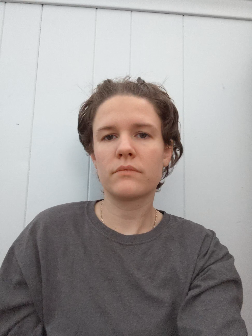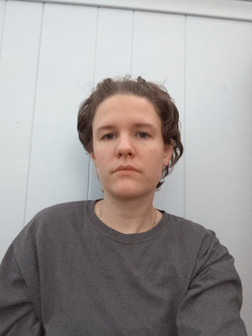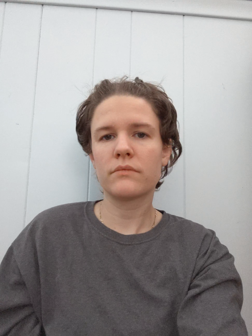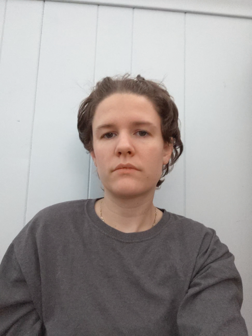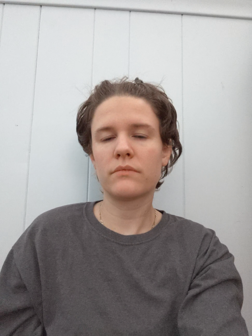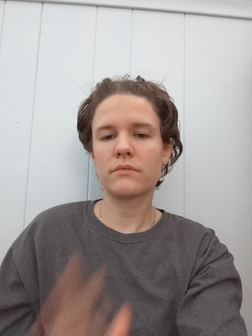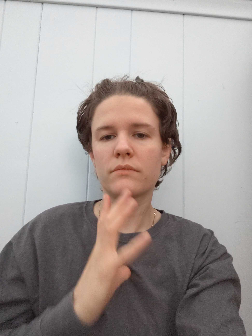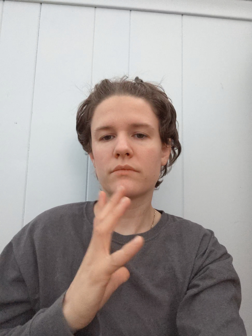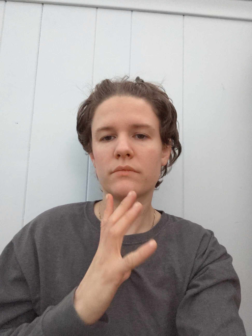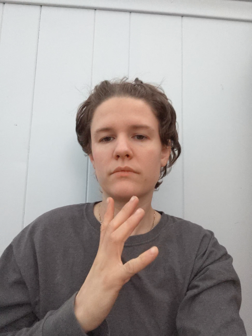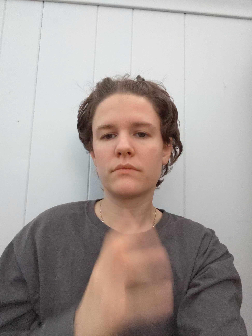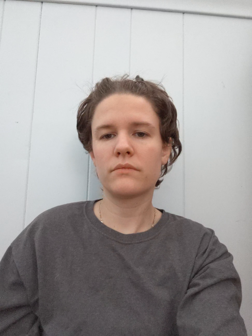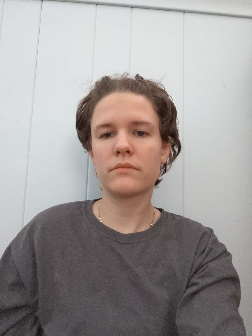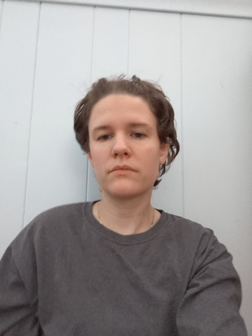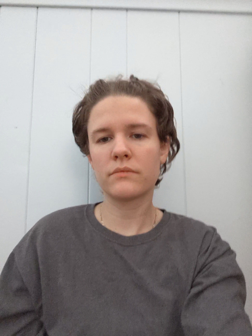fine